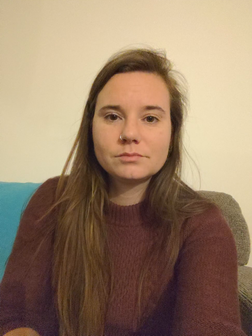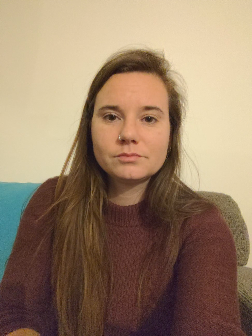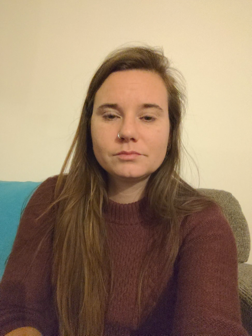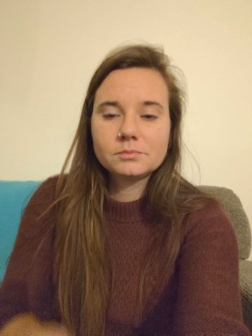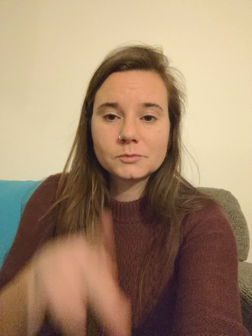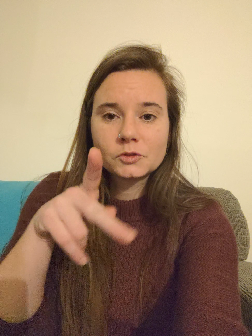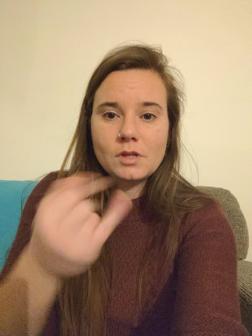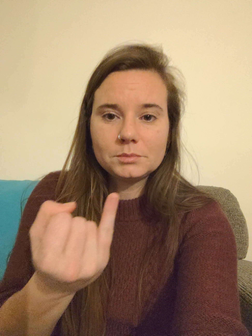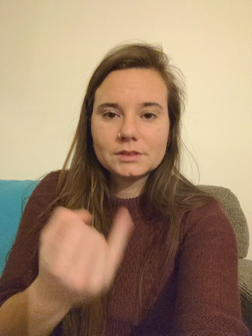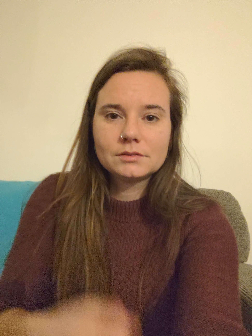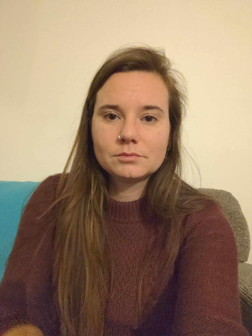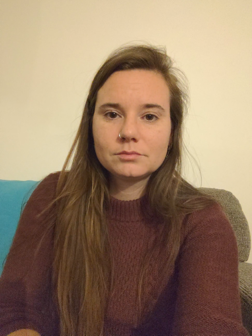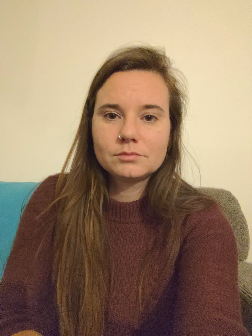pajamas